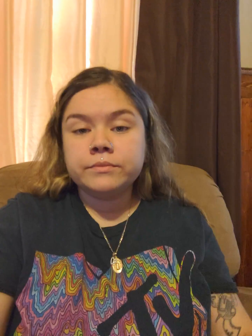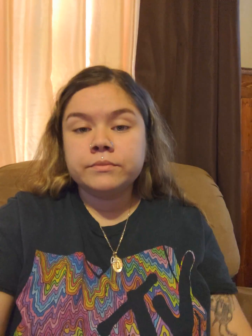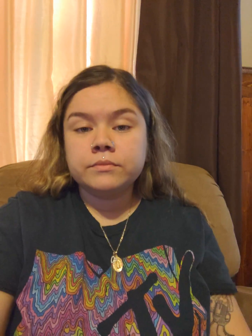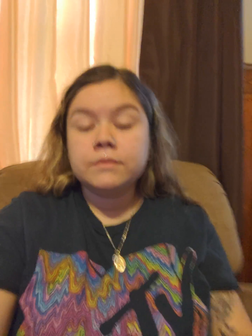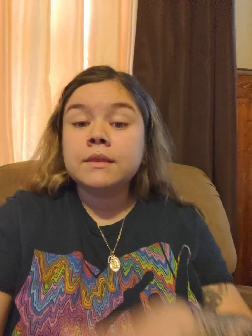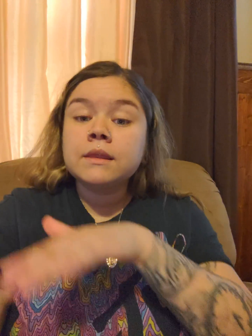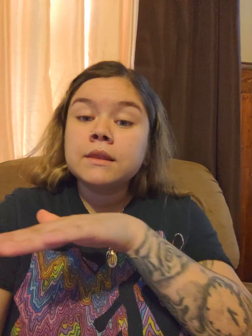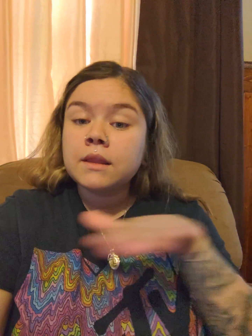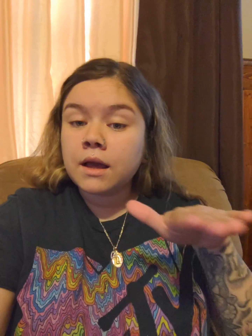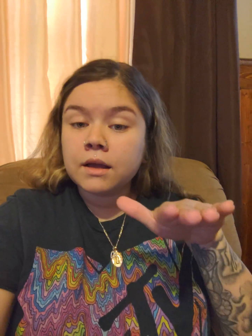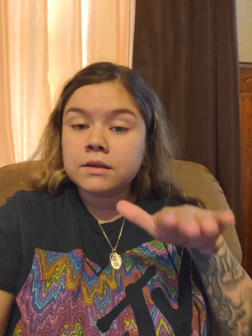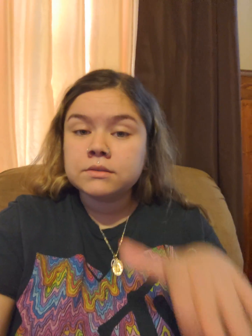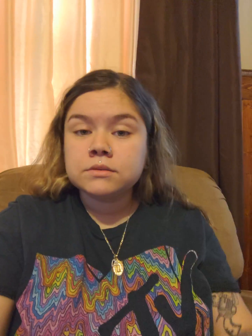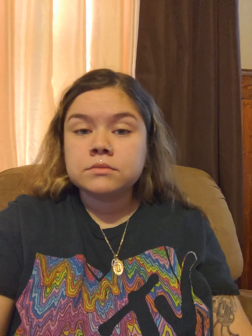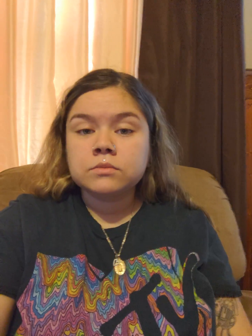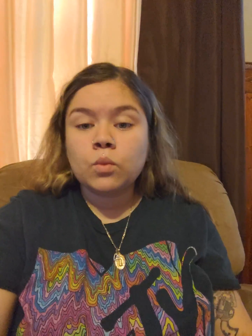nice